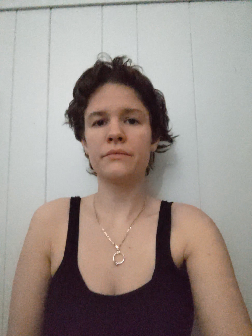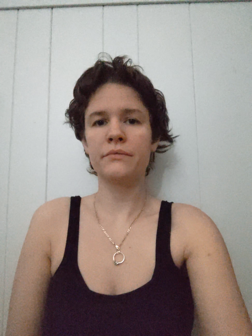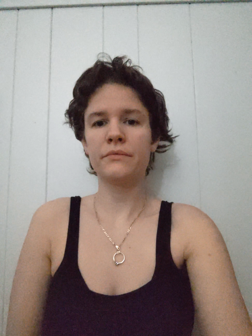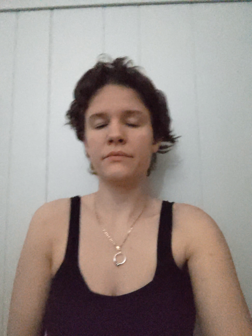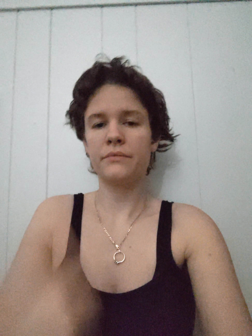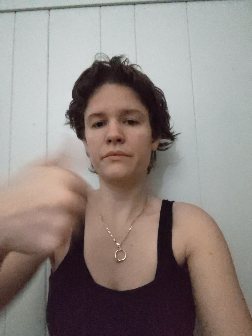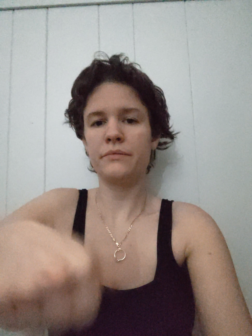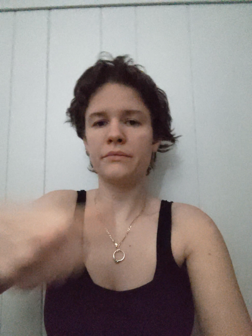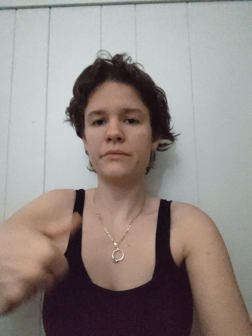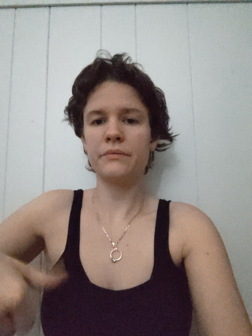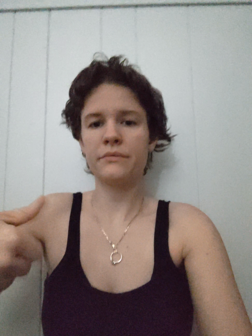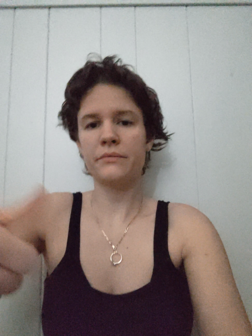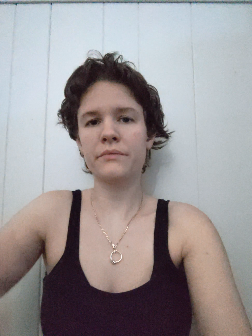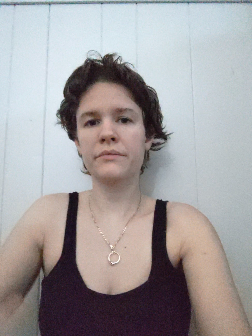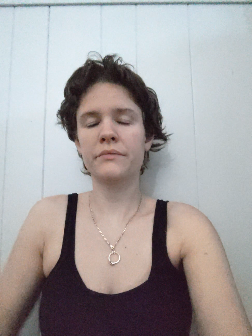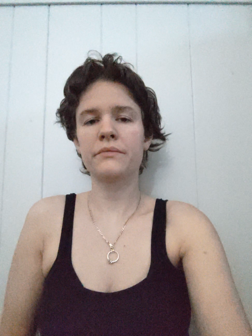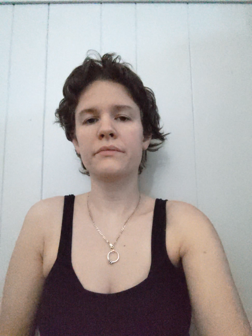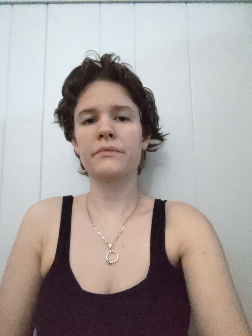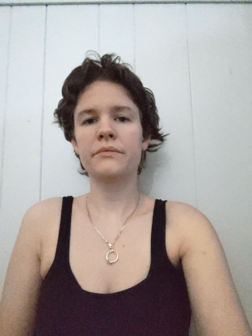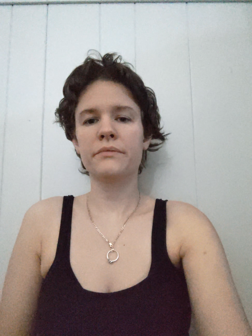puzzle